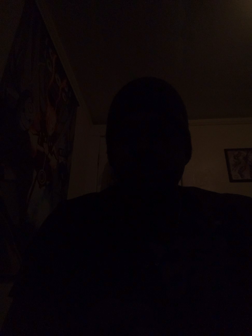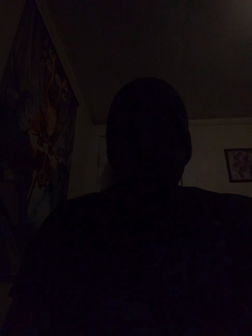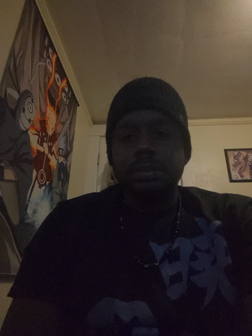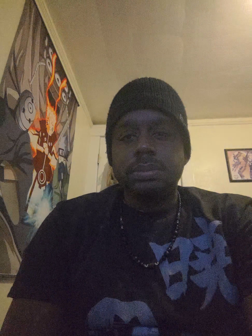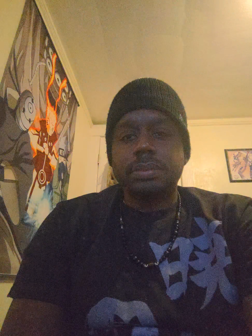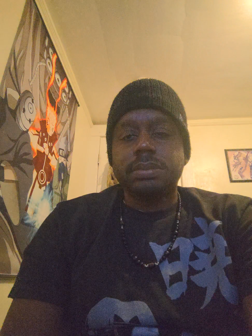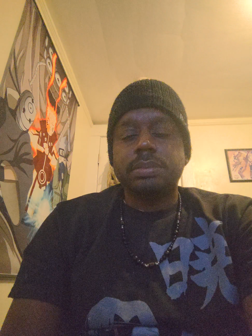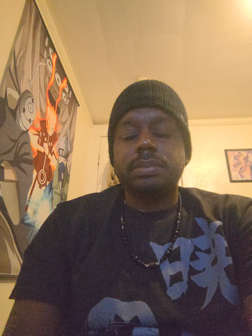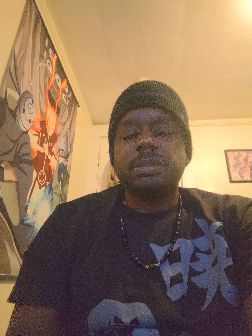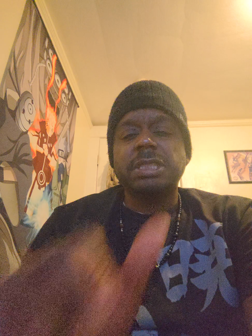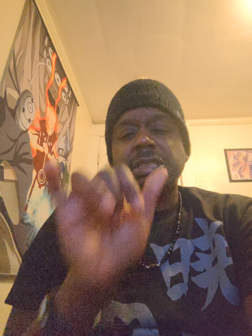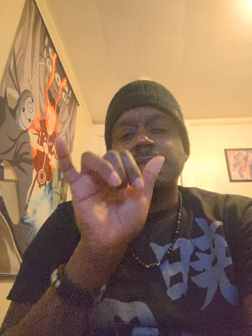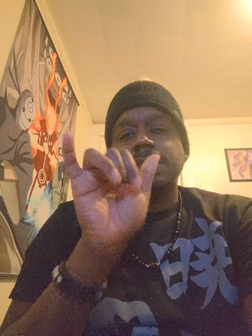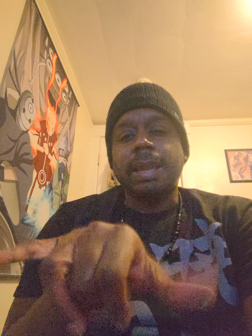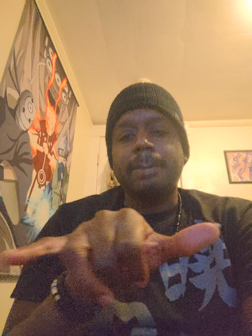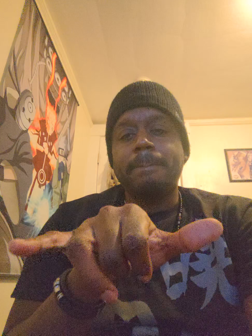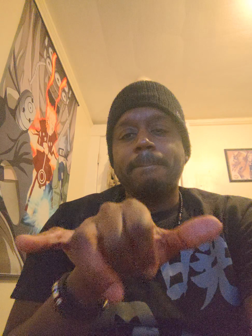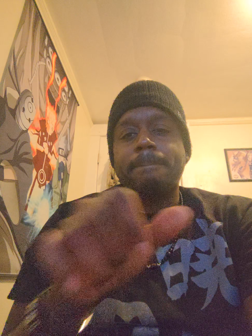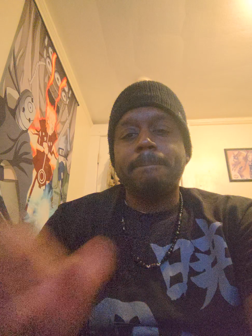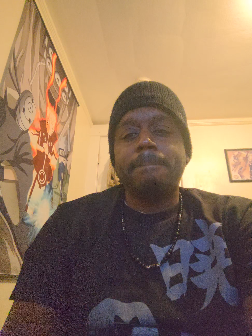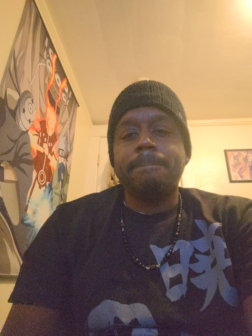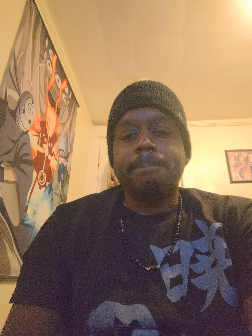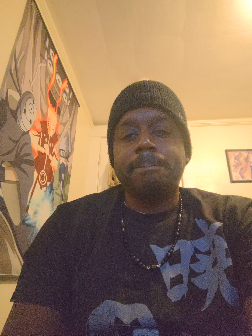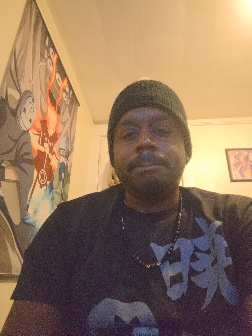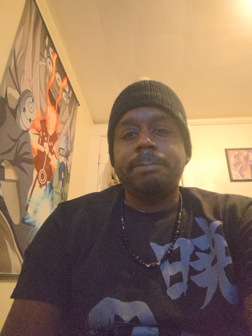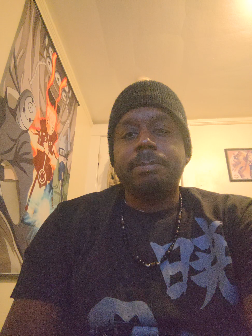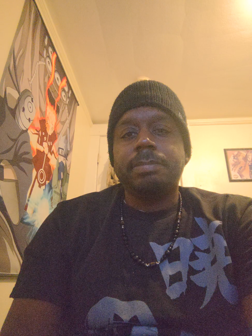same